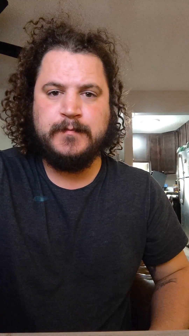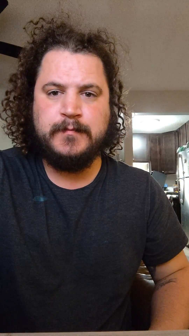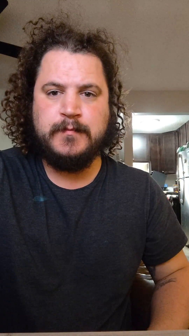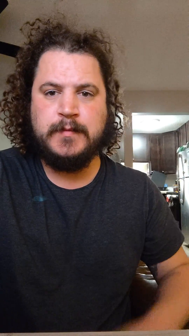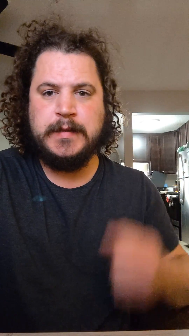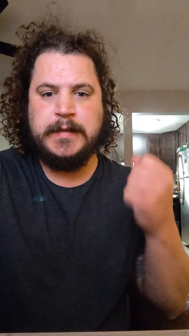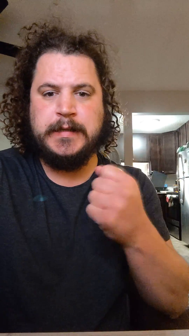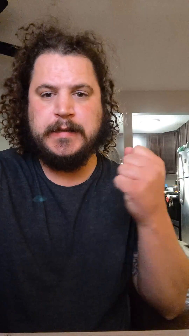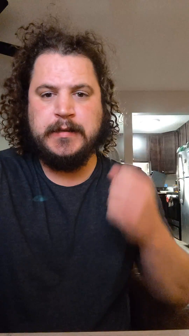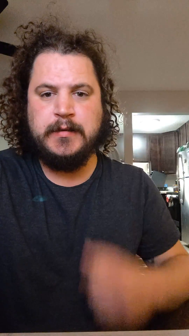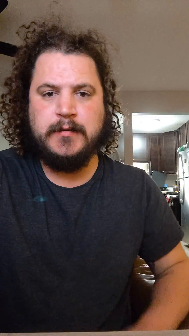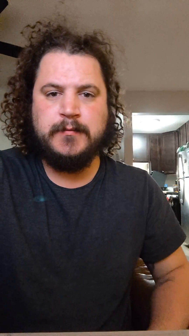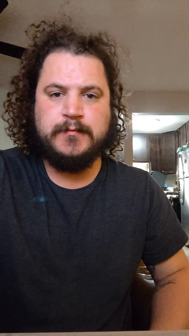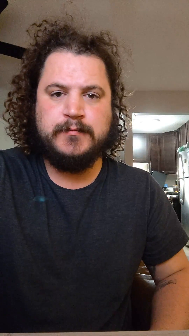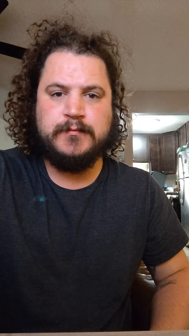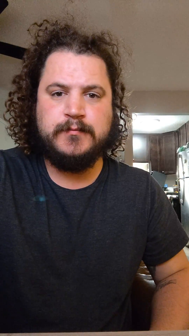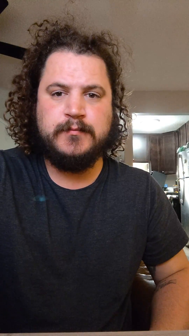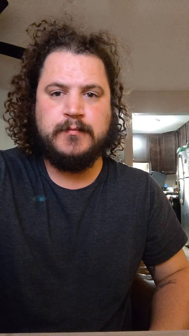hit